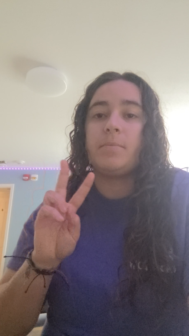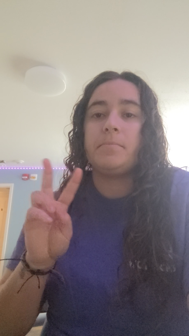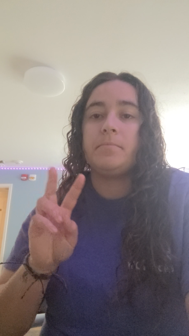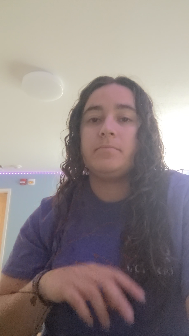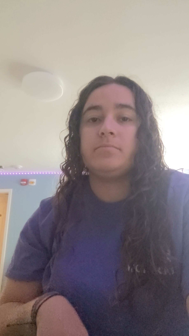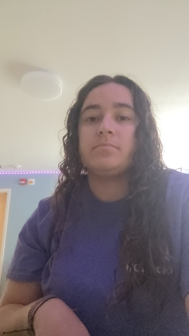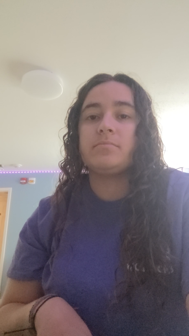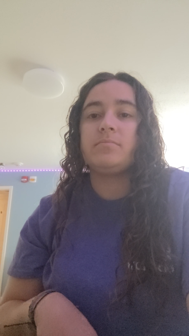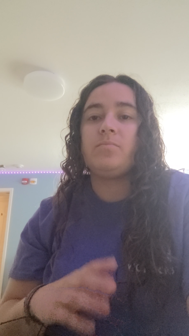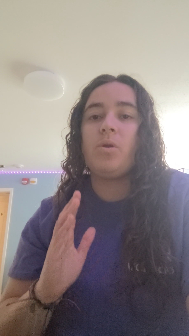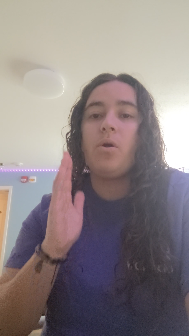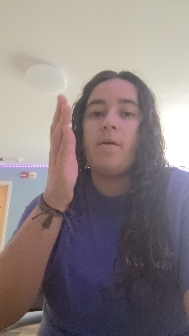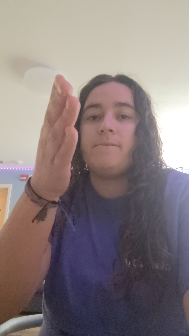over